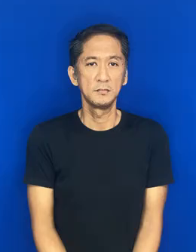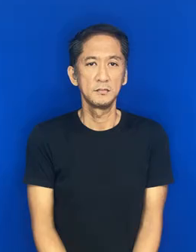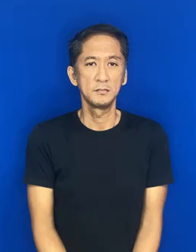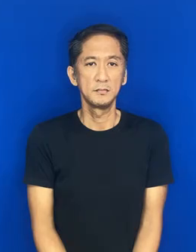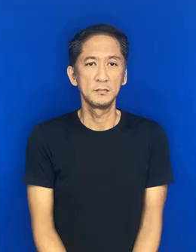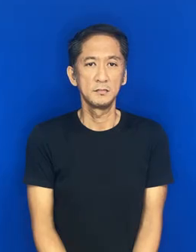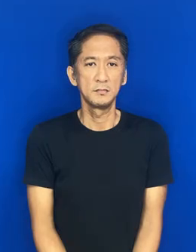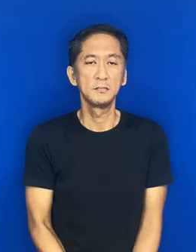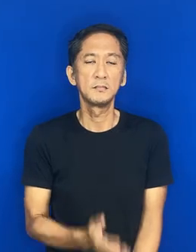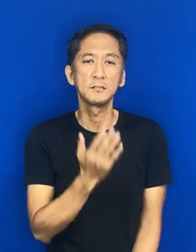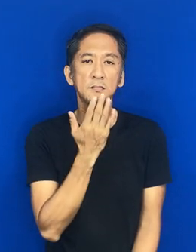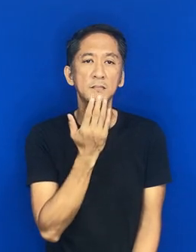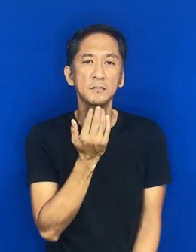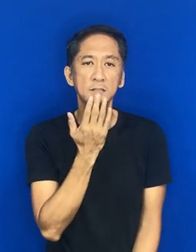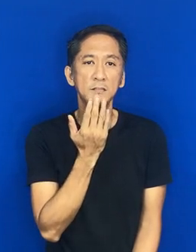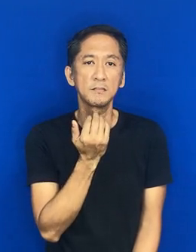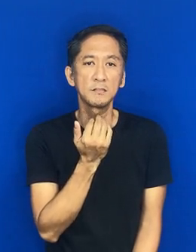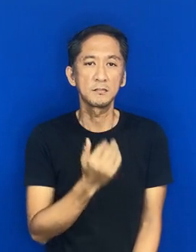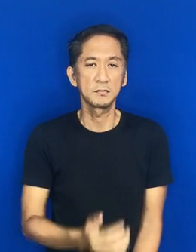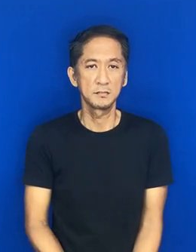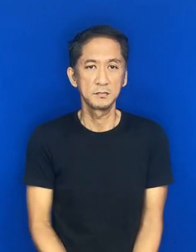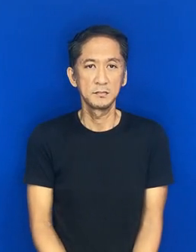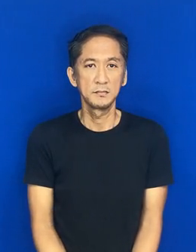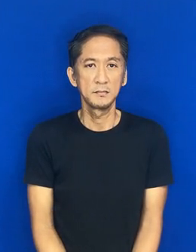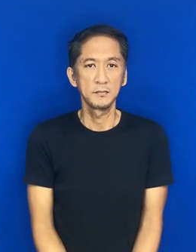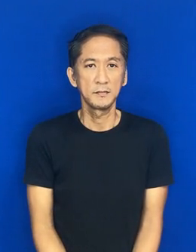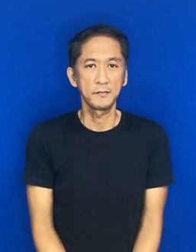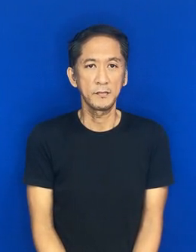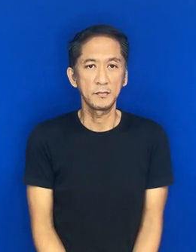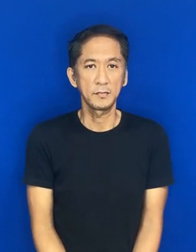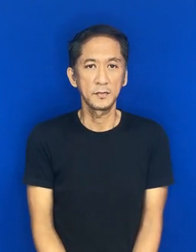sugar